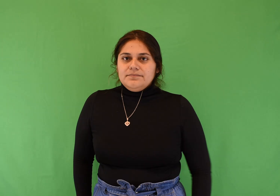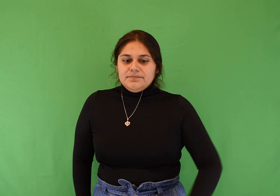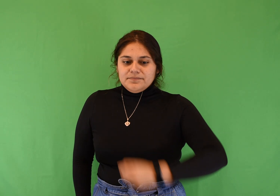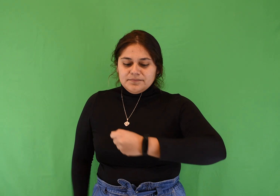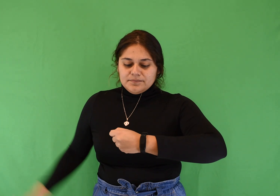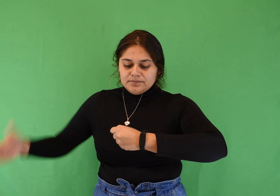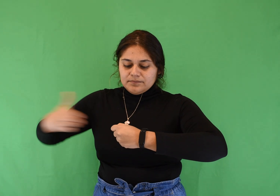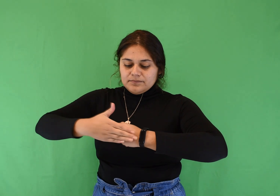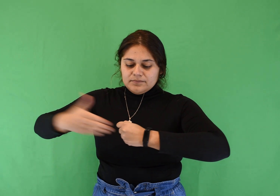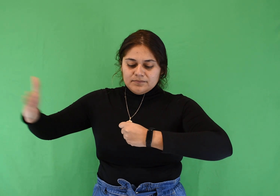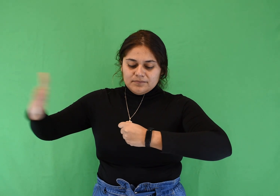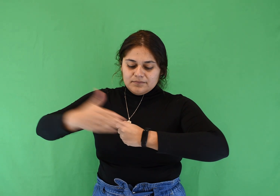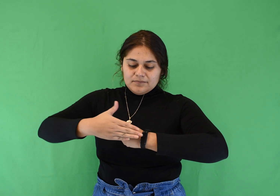próximo